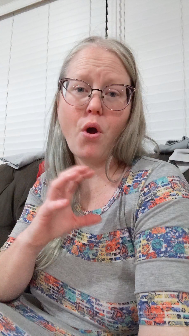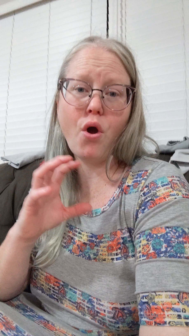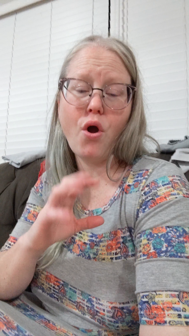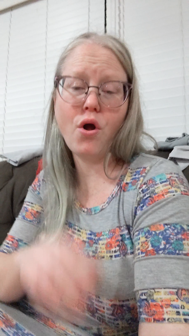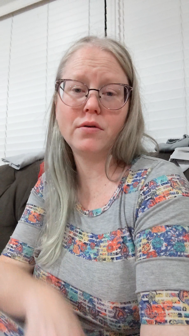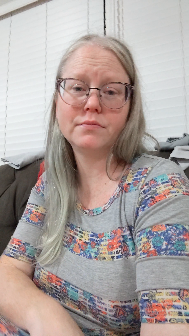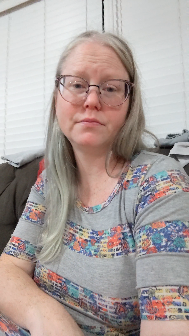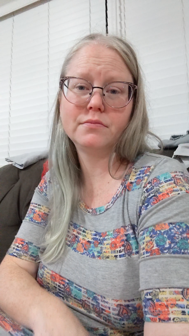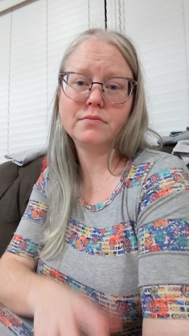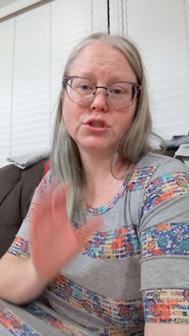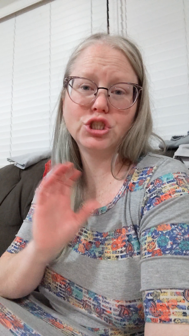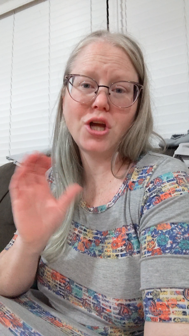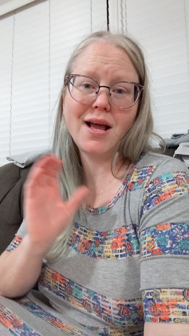shake